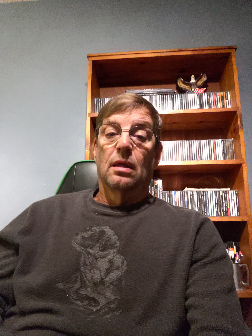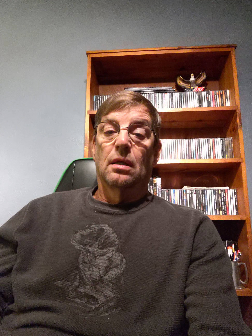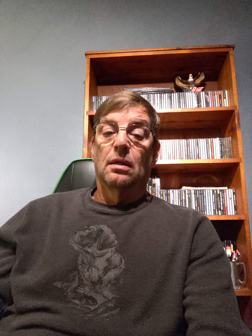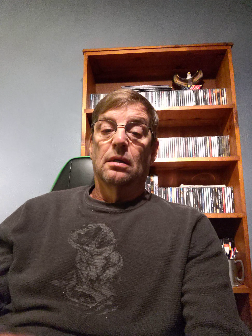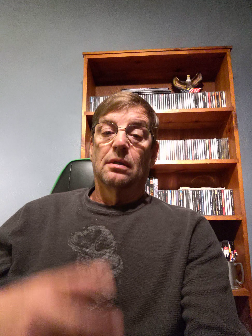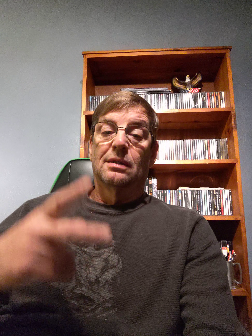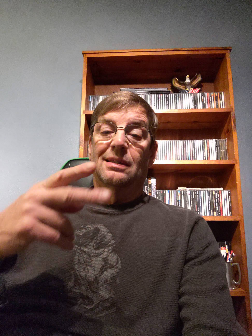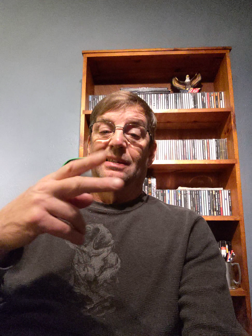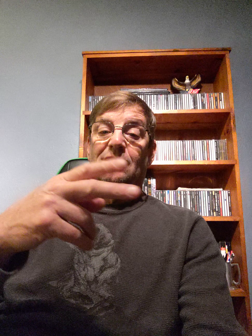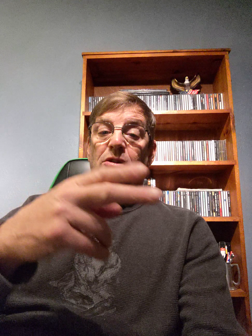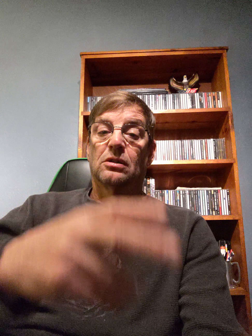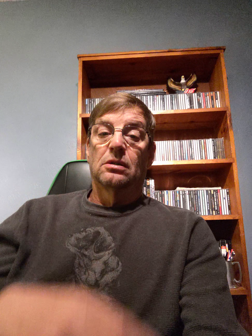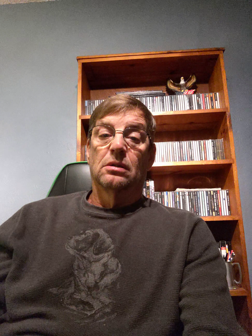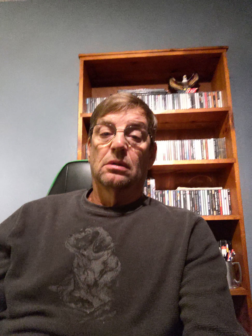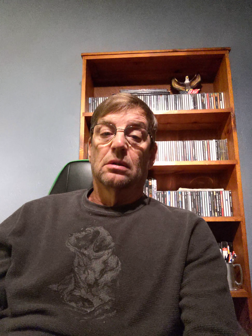scissors